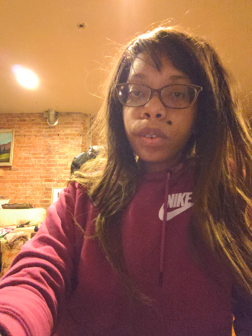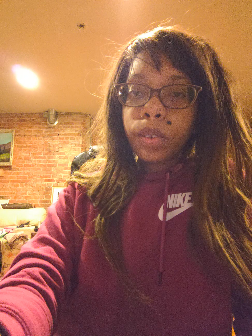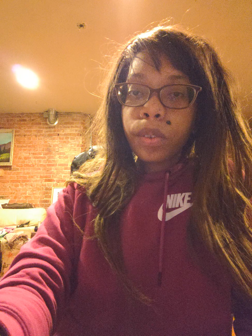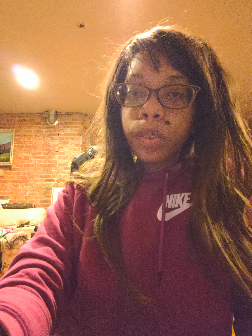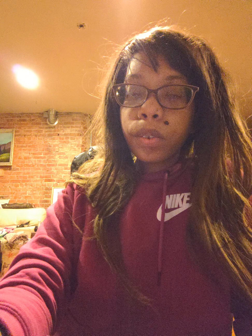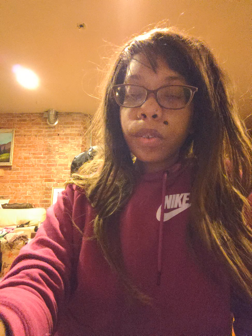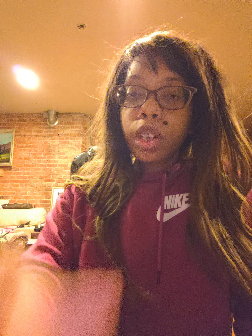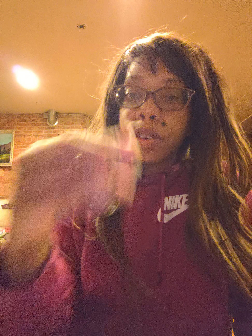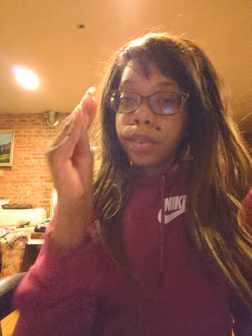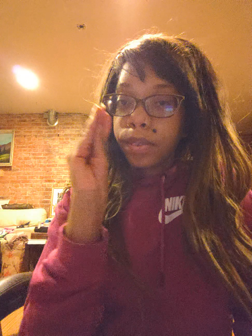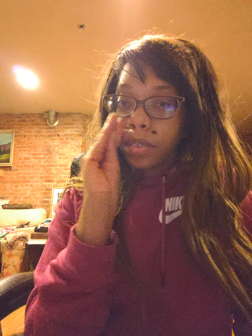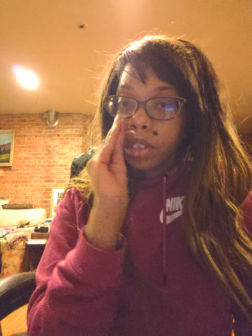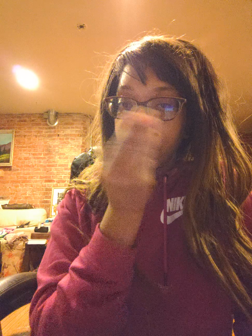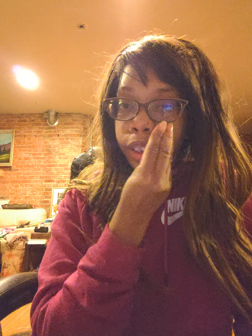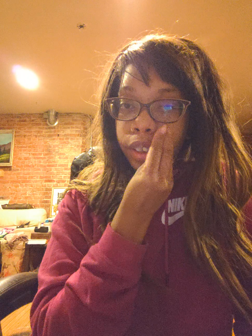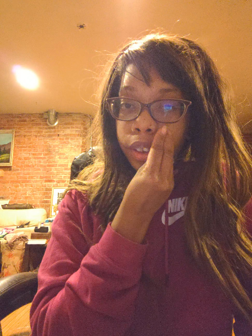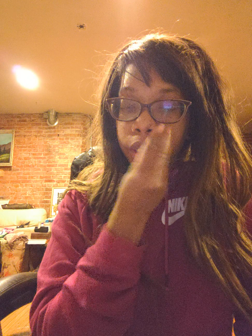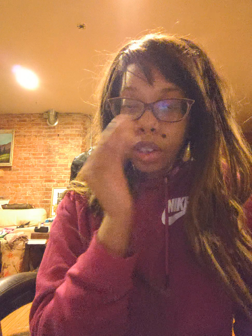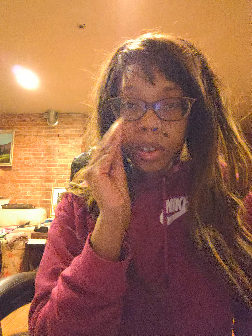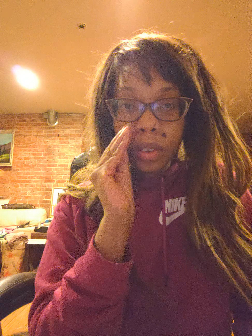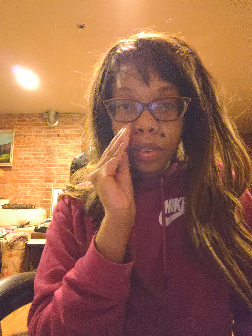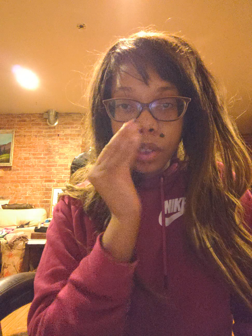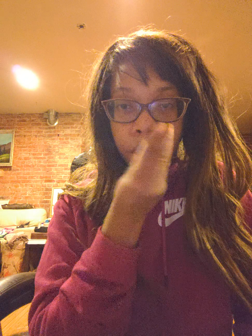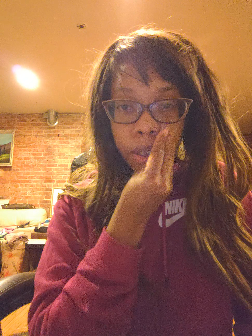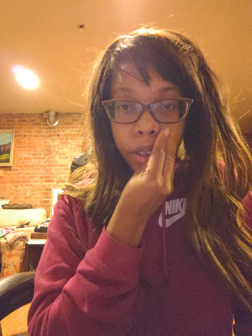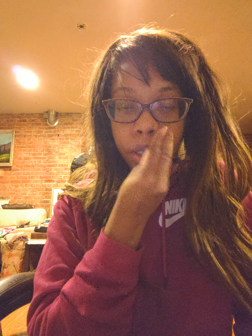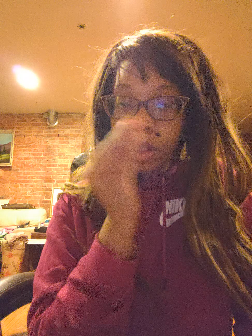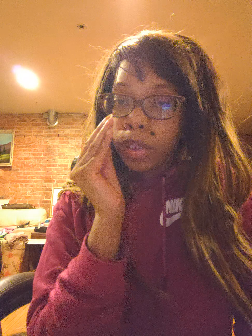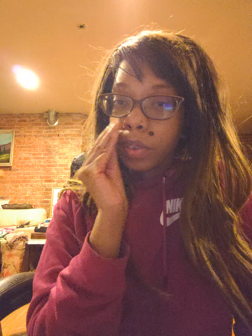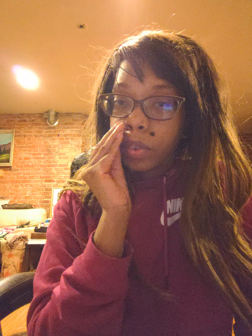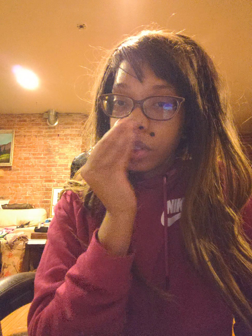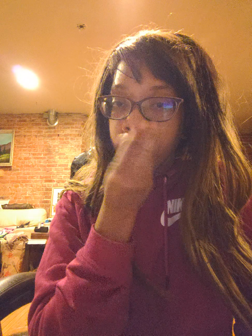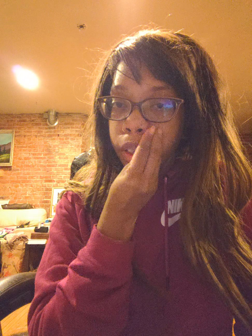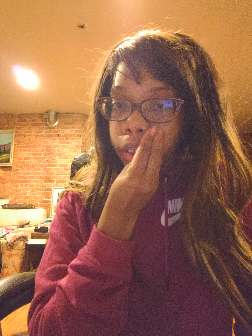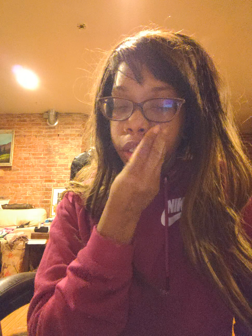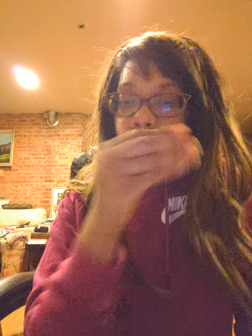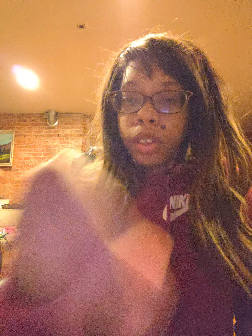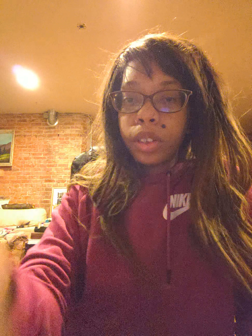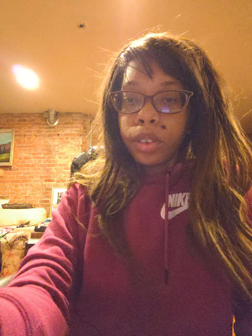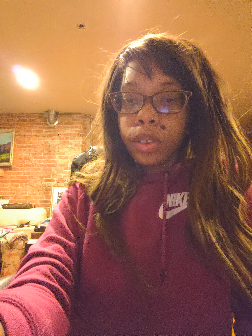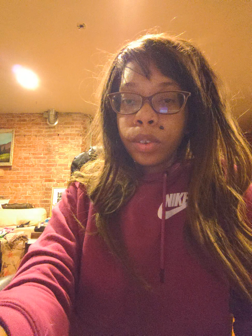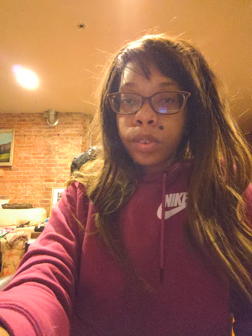flower